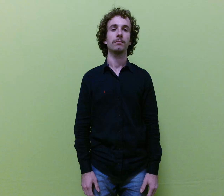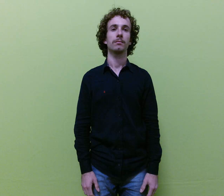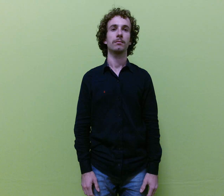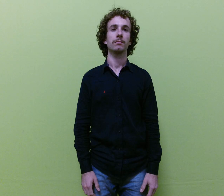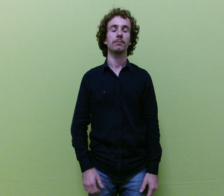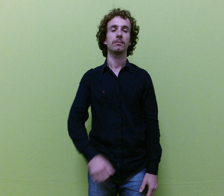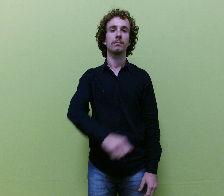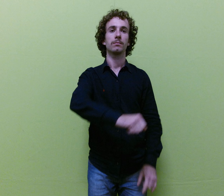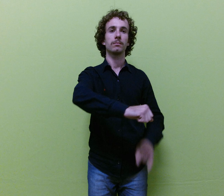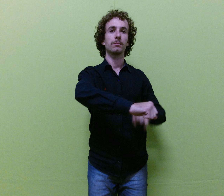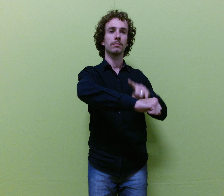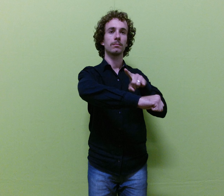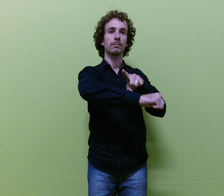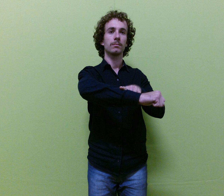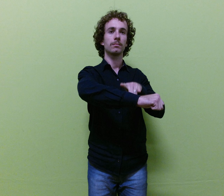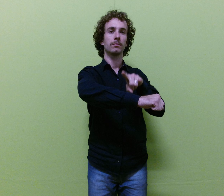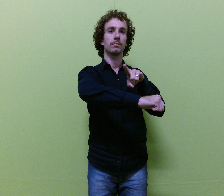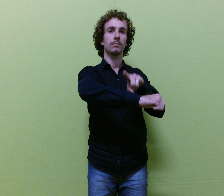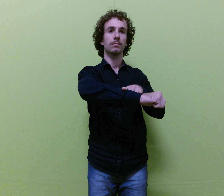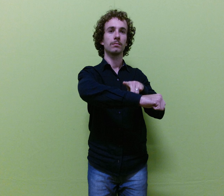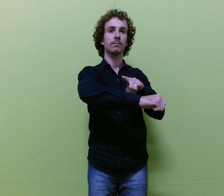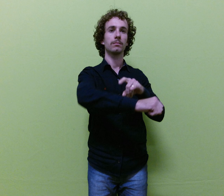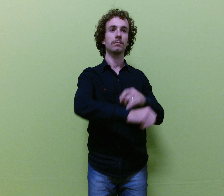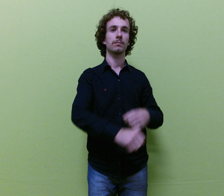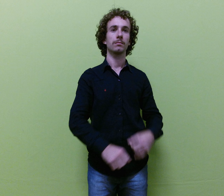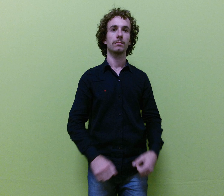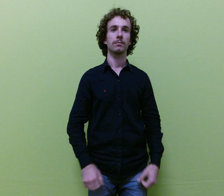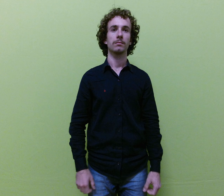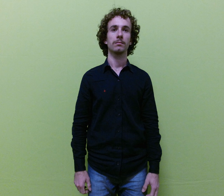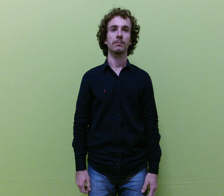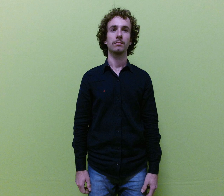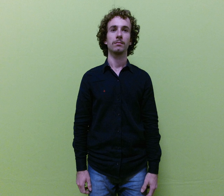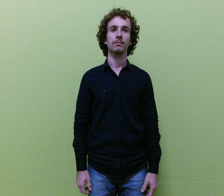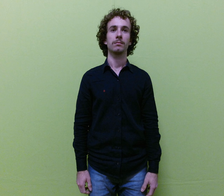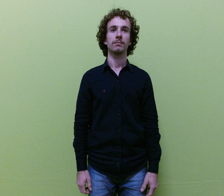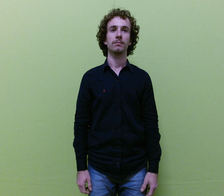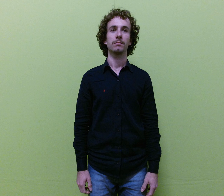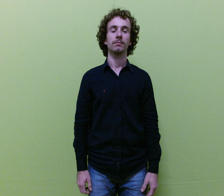banheiro